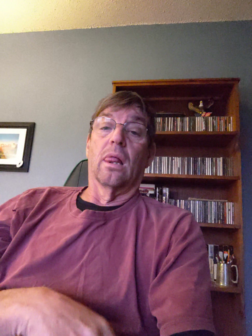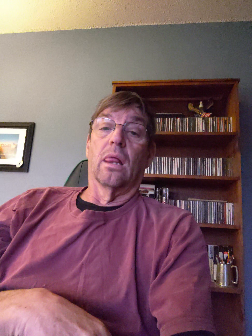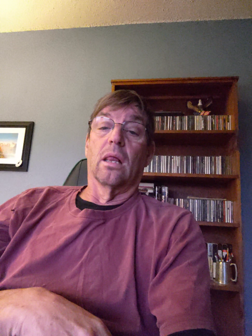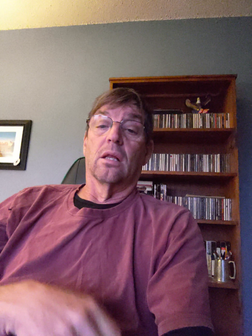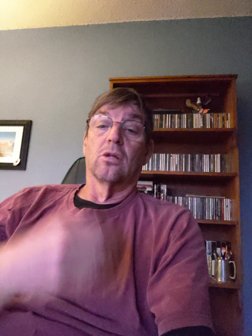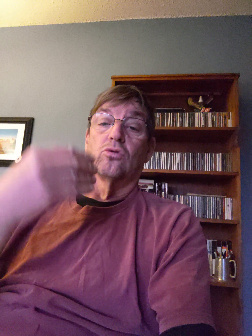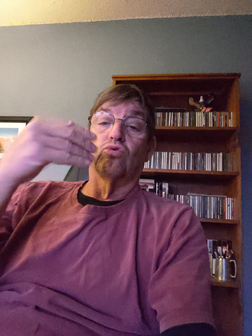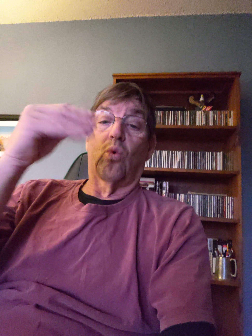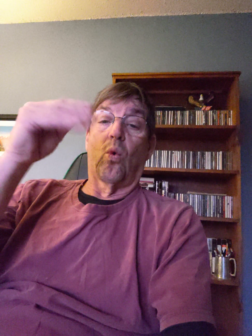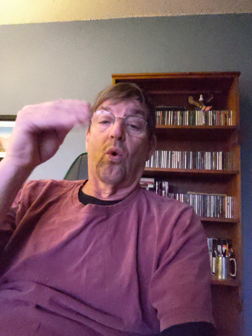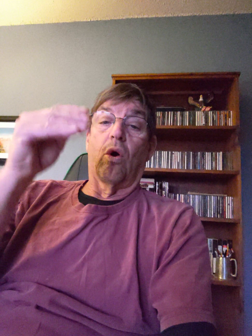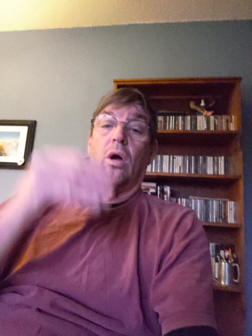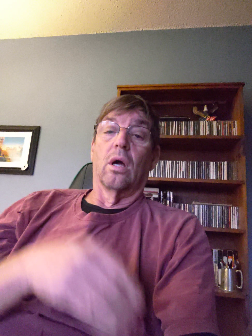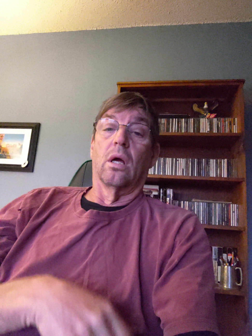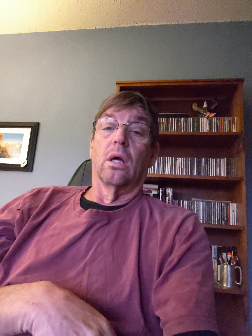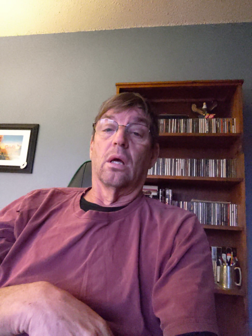store